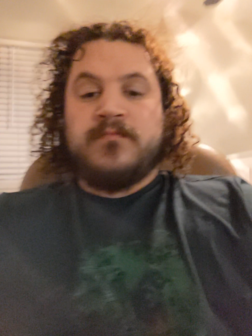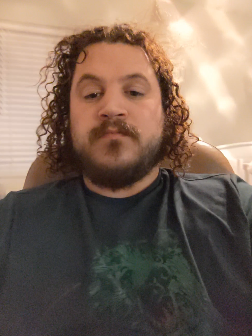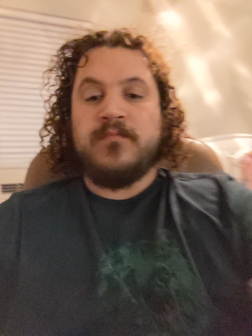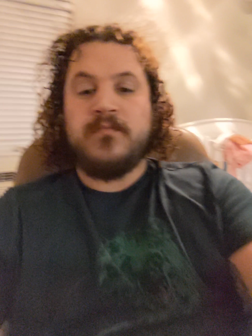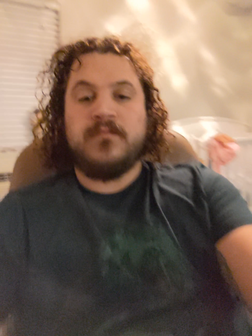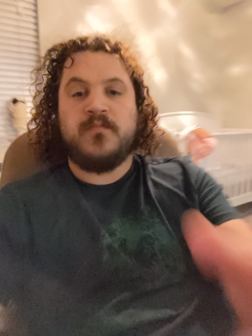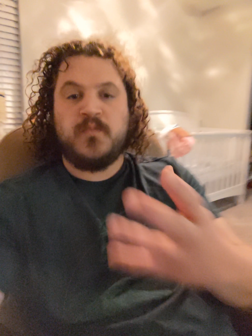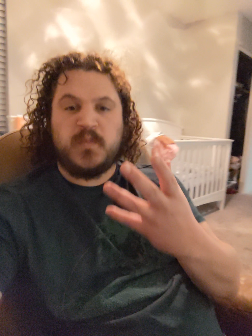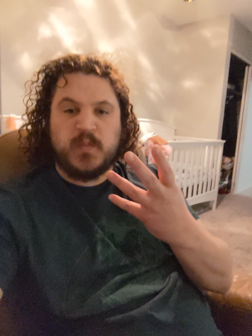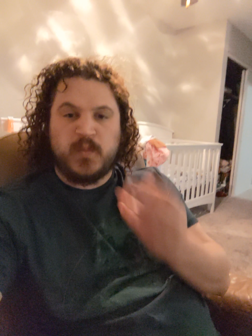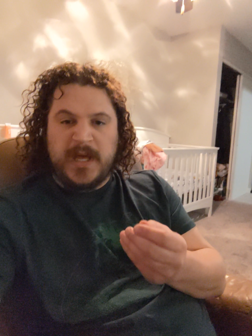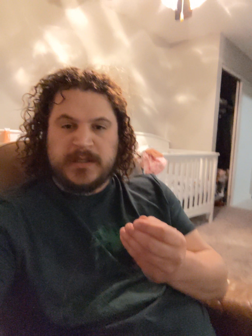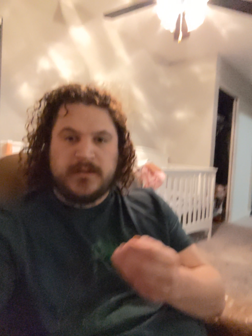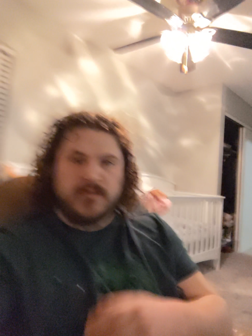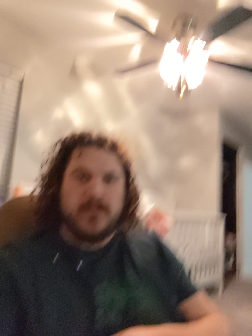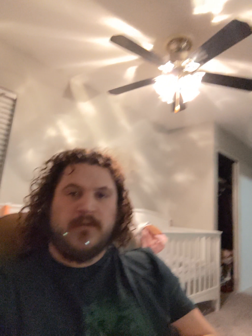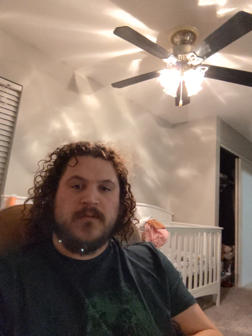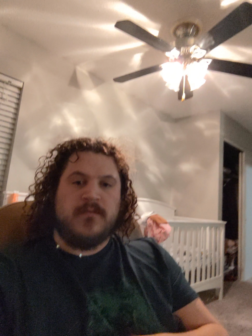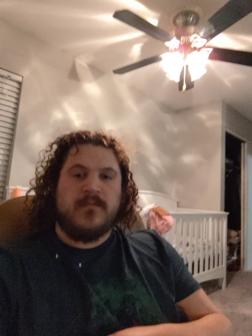wet